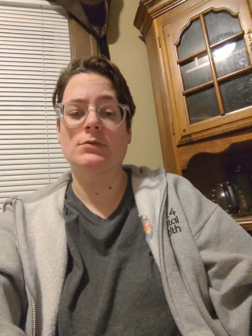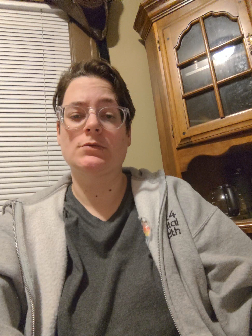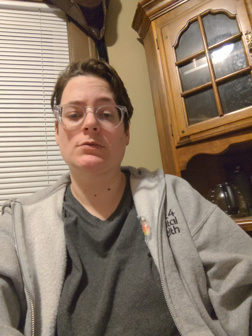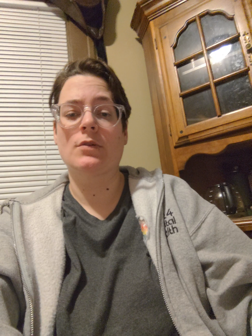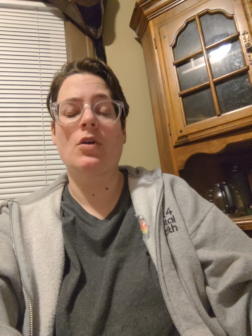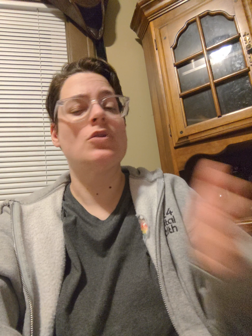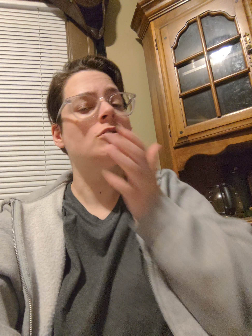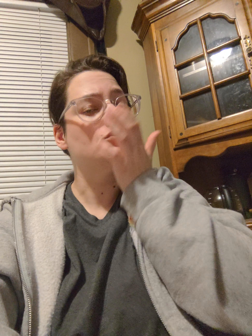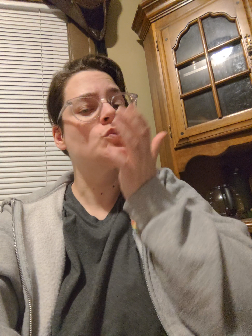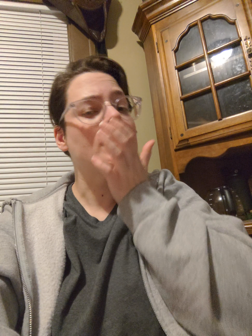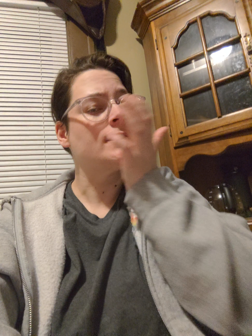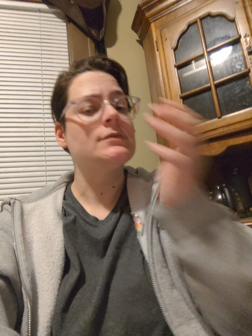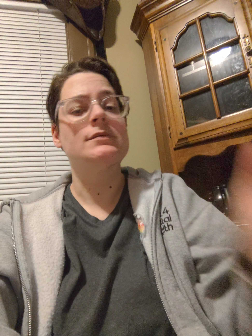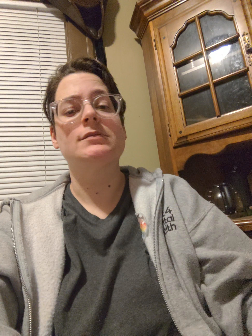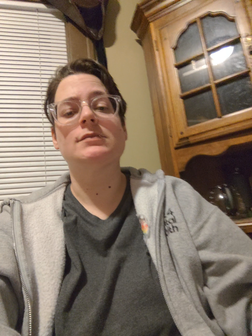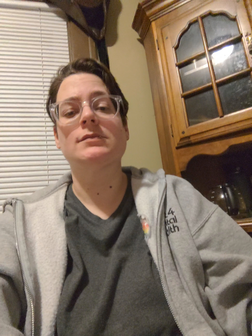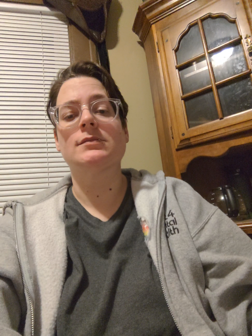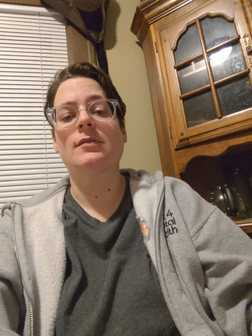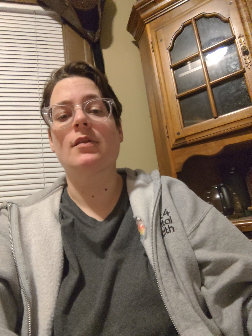grass